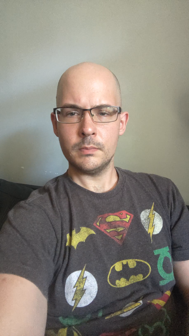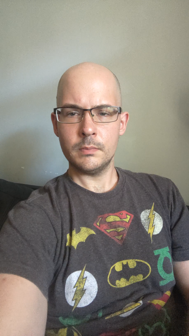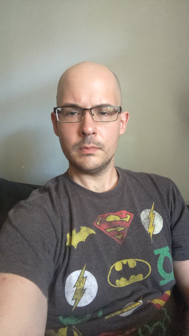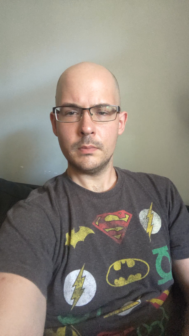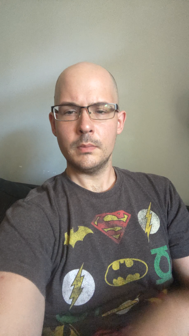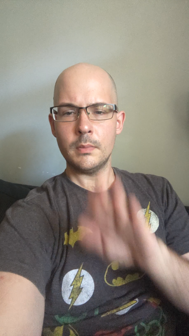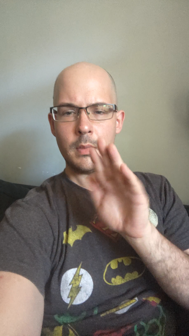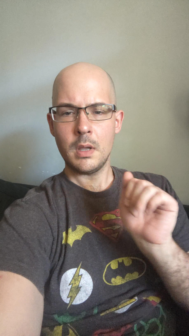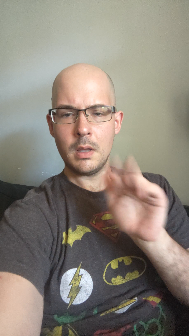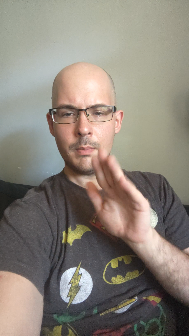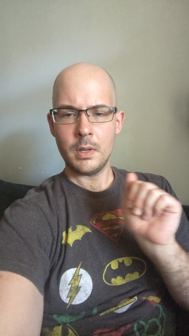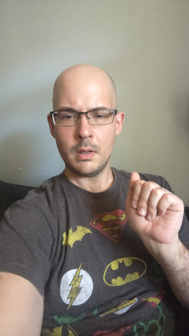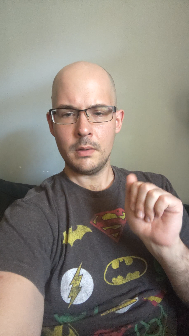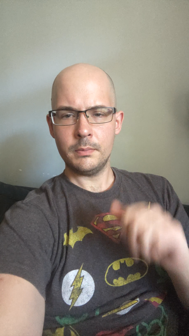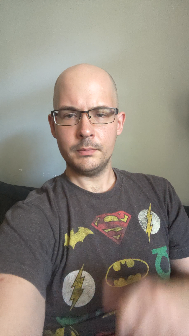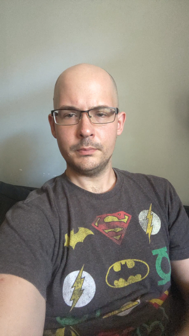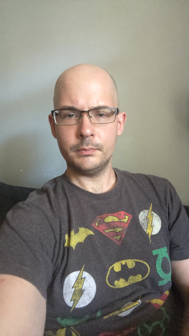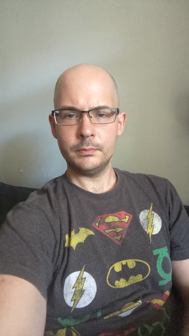baa baa